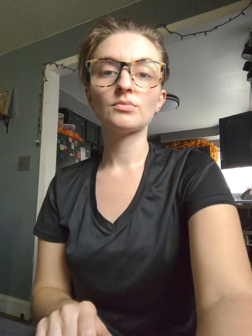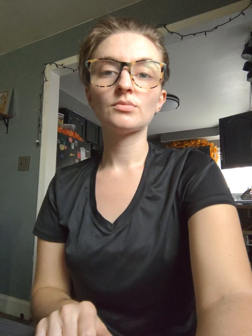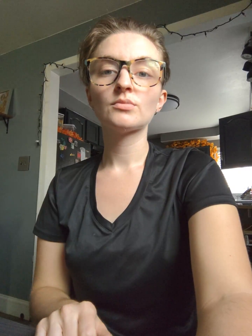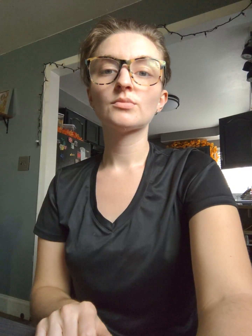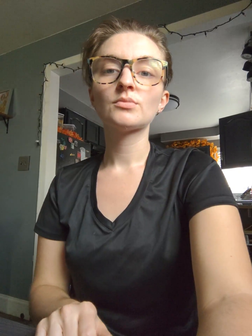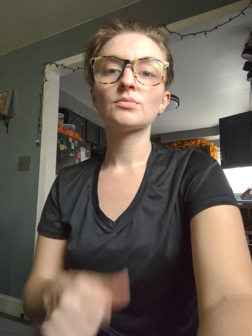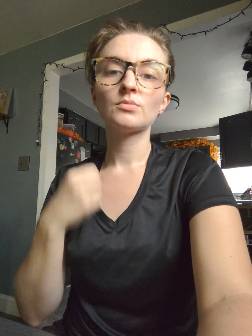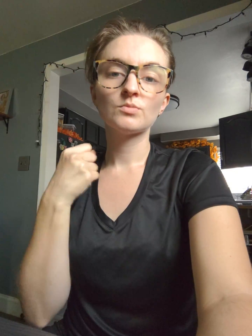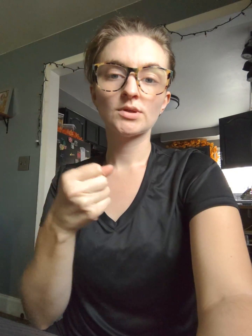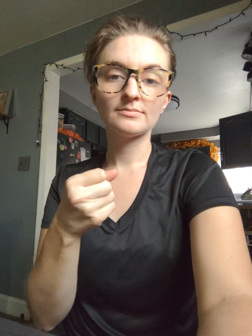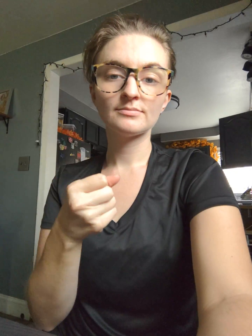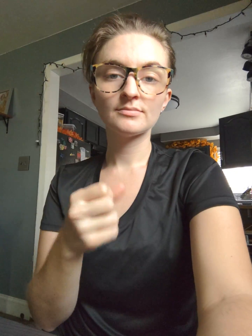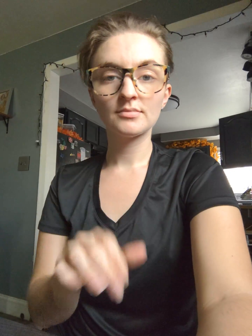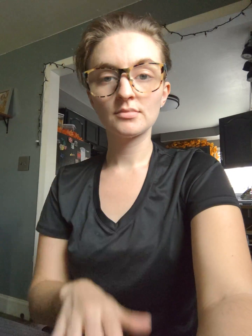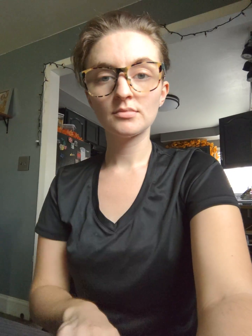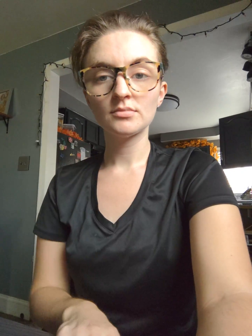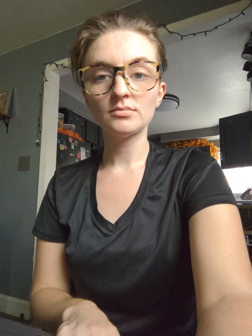hit